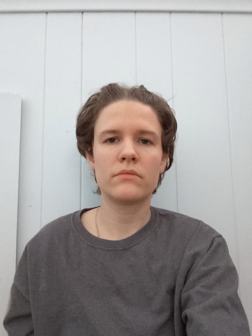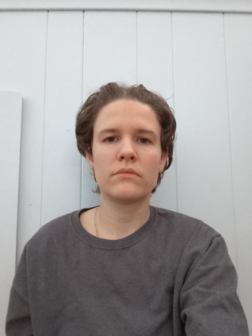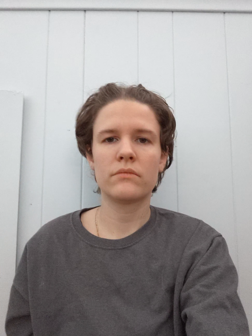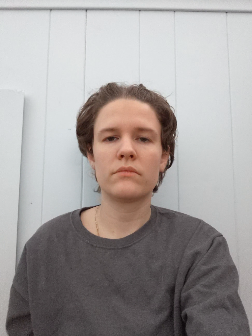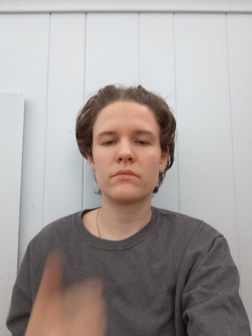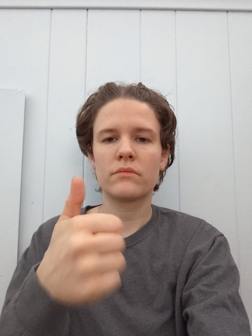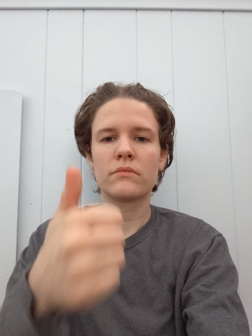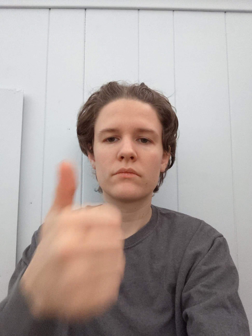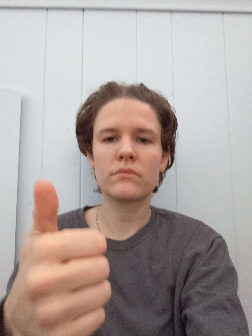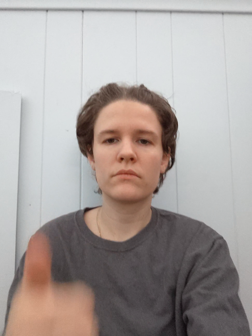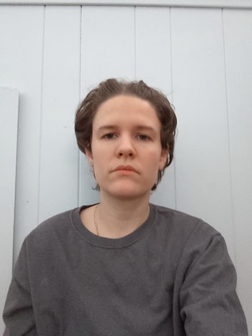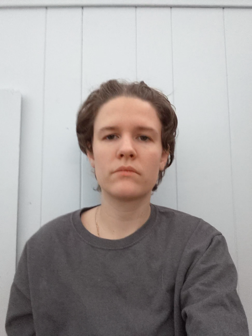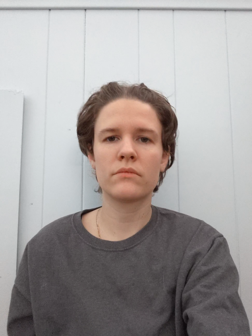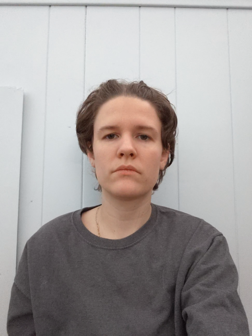yourself